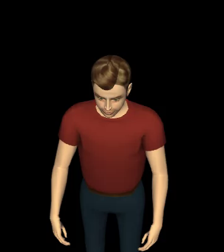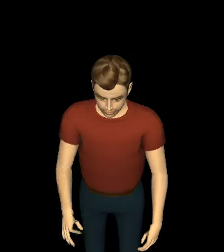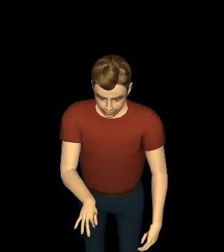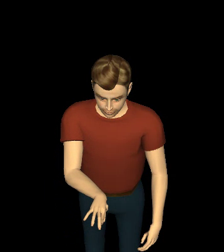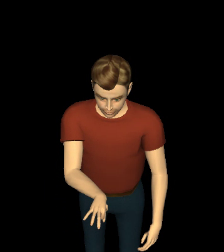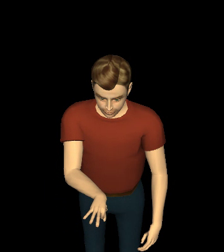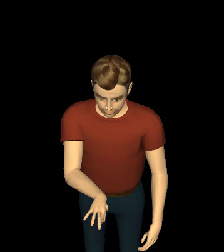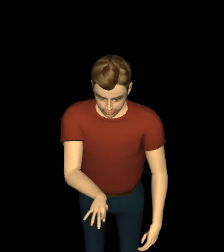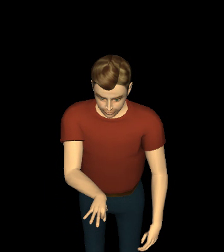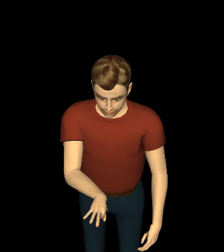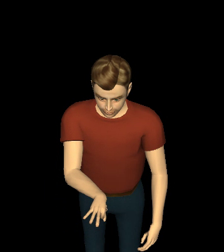ملح